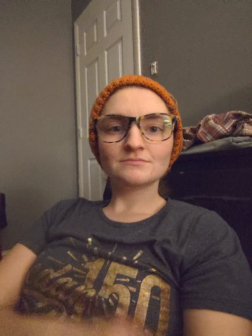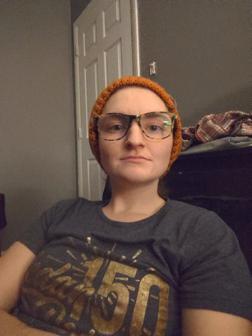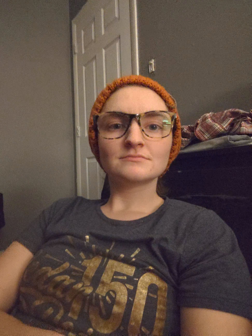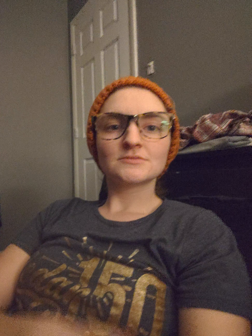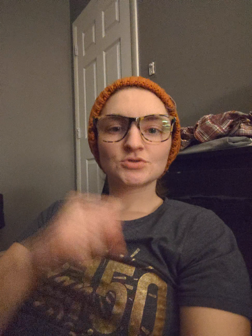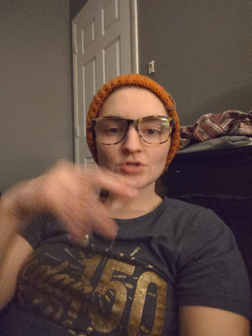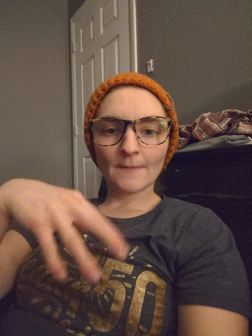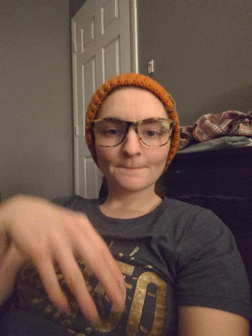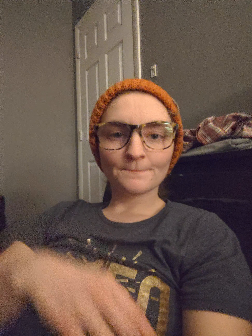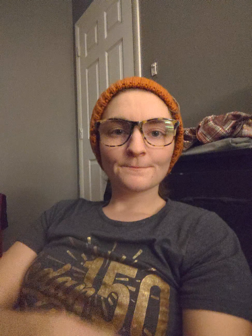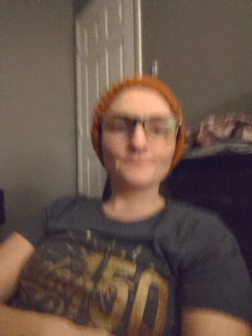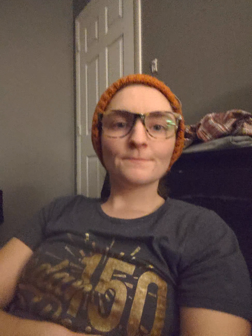drop